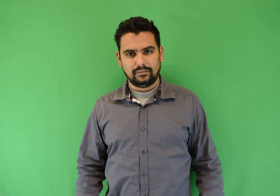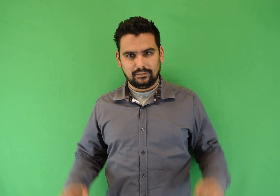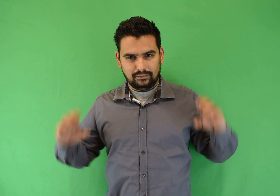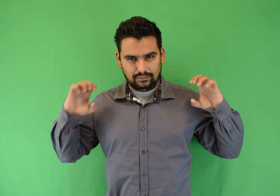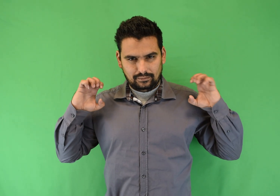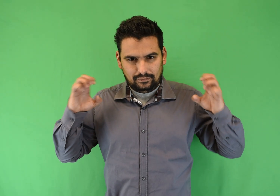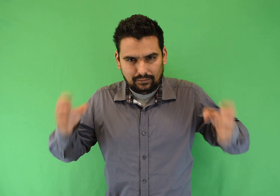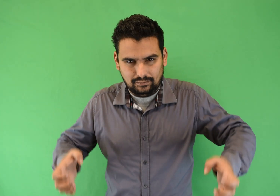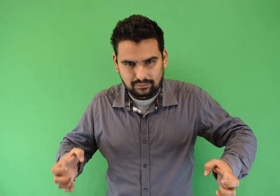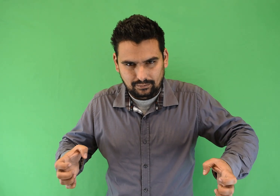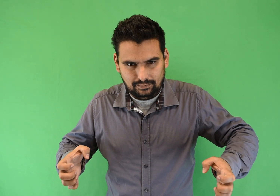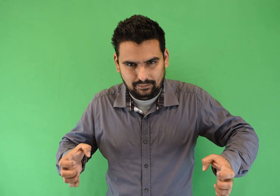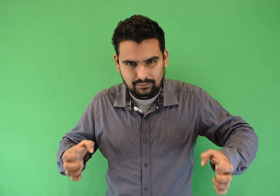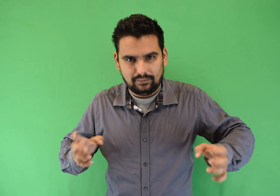estar